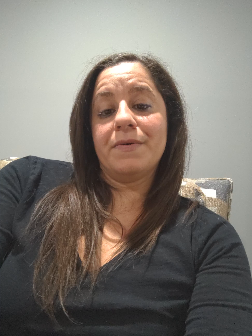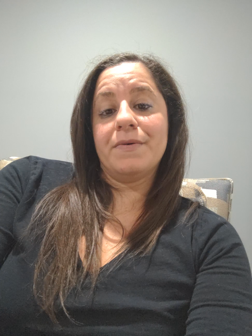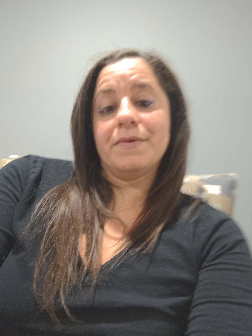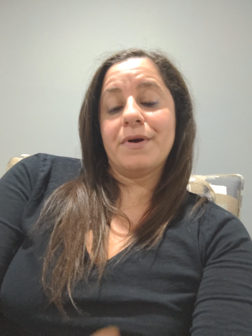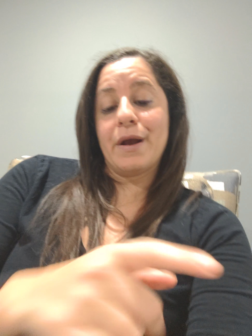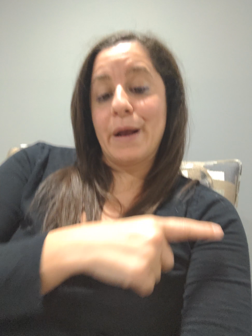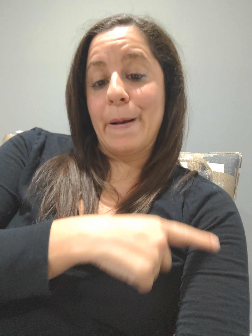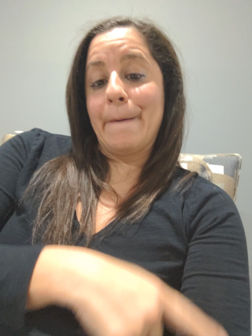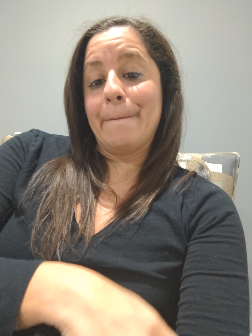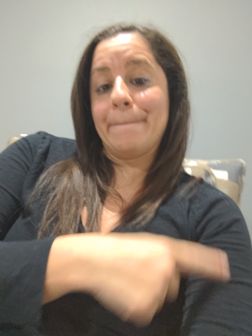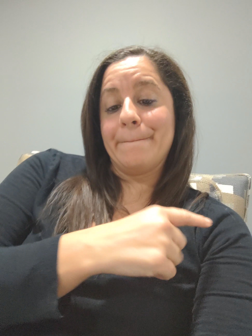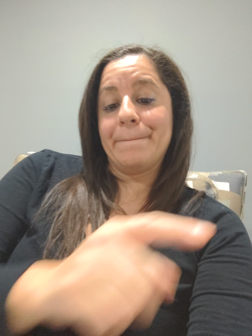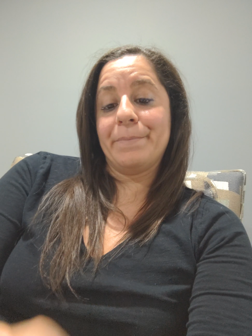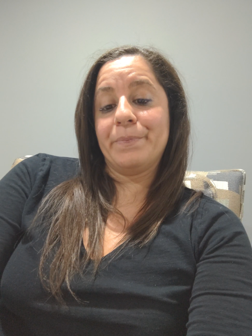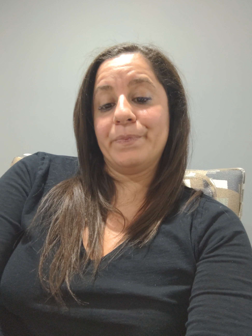arm